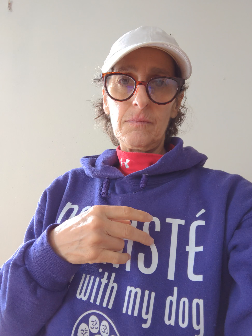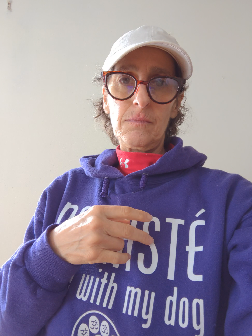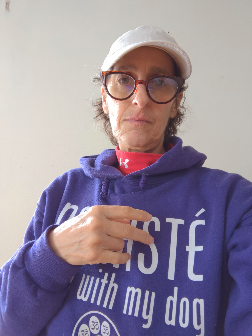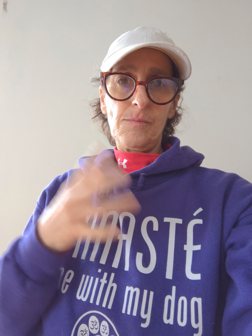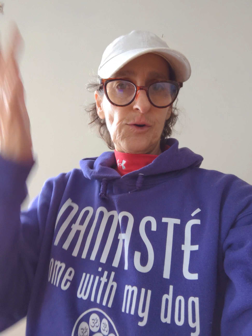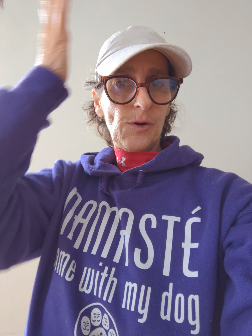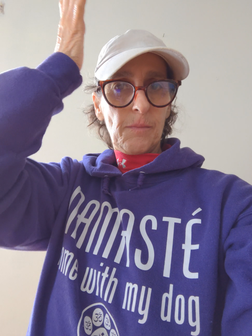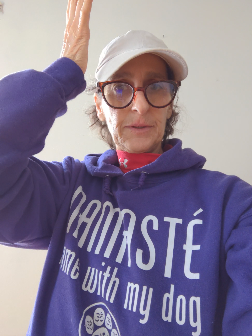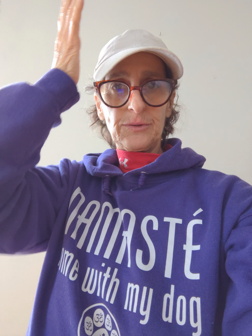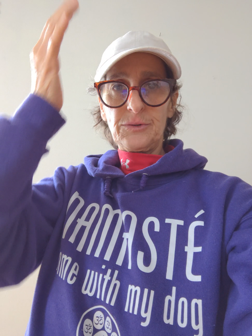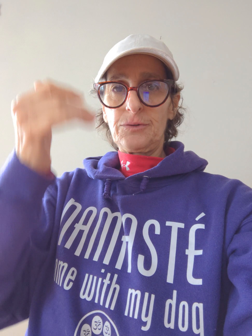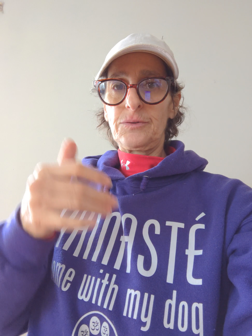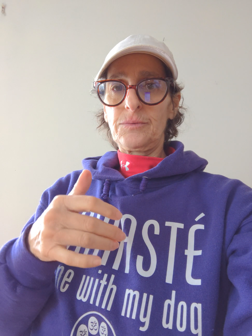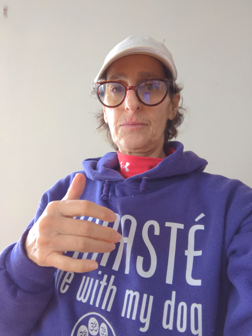garbage